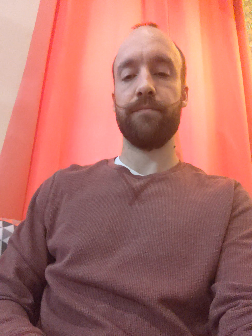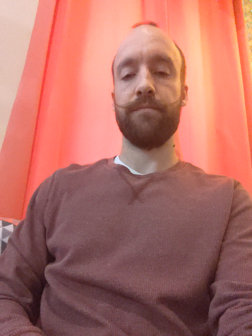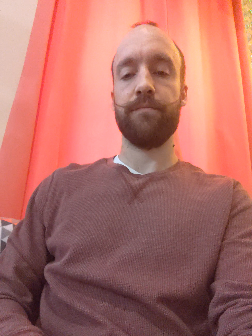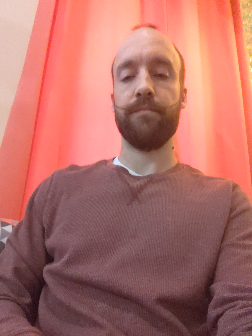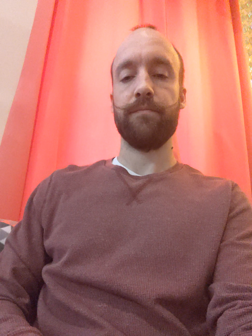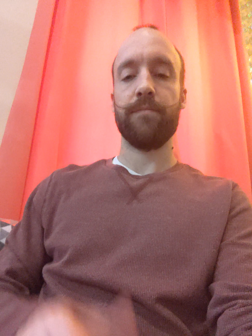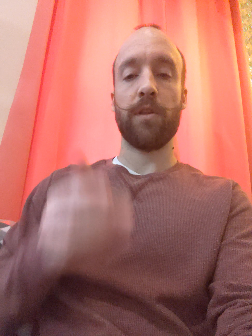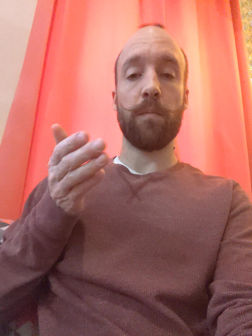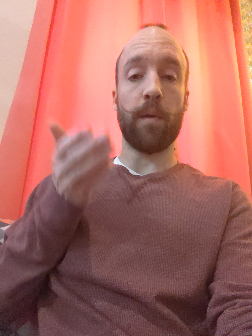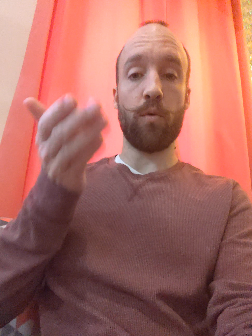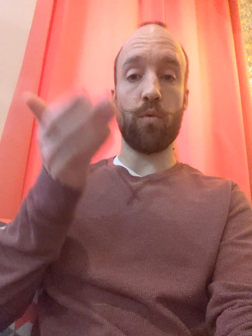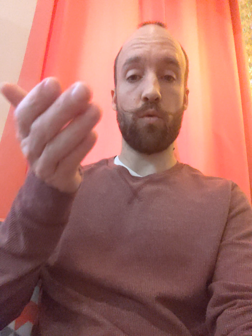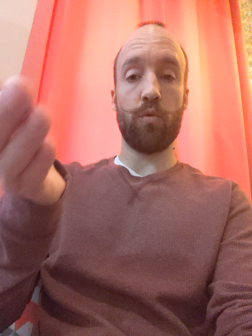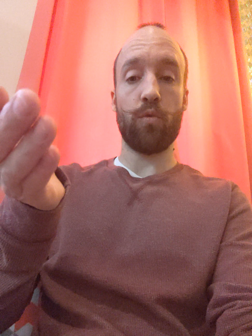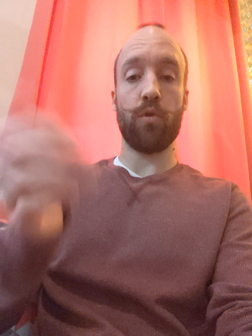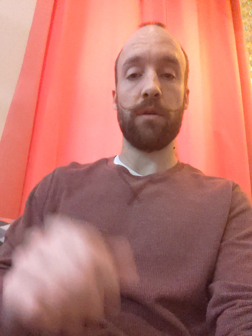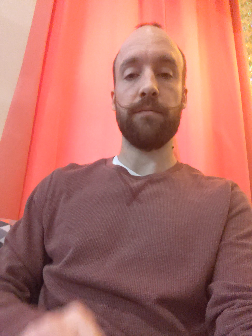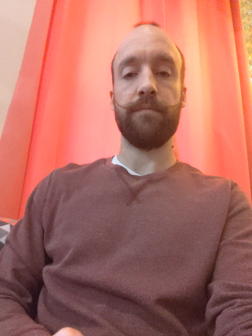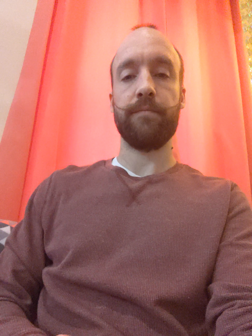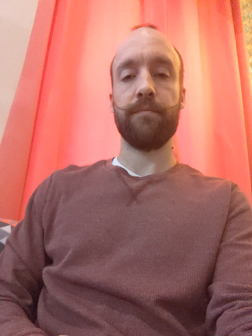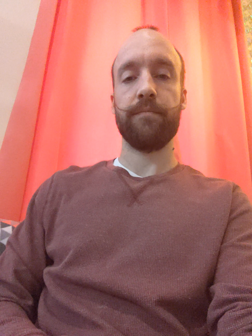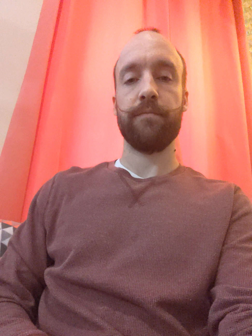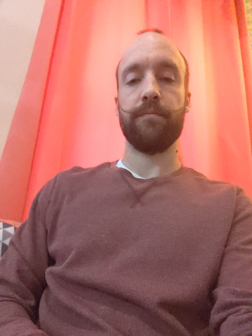boat